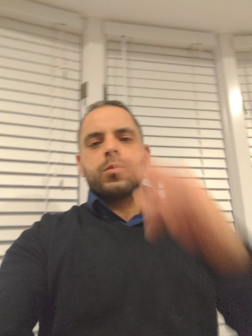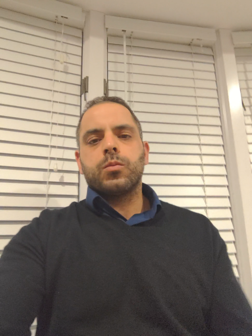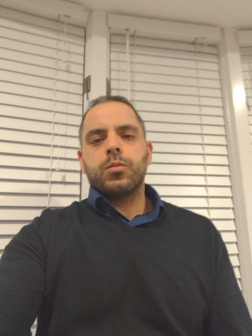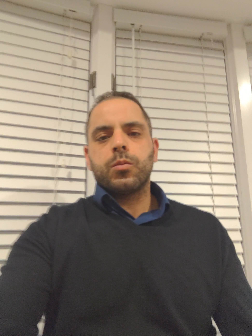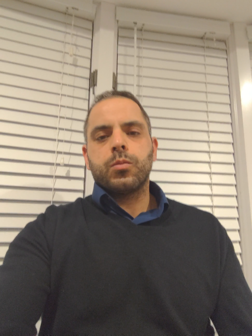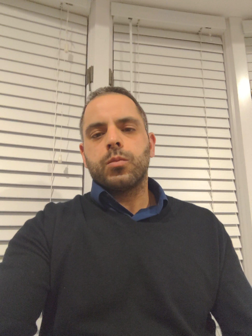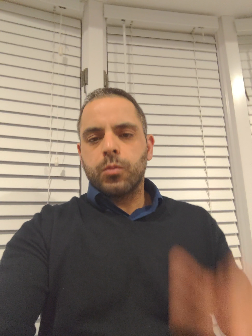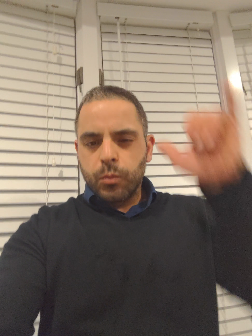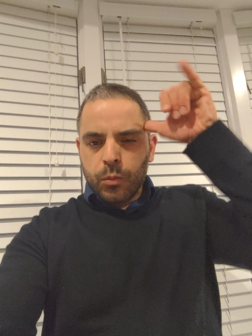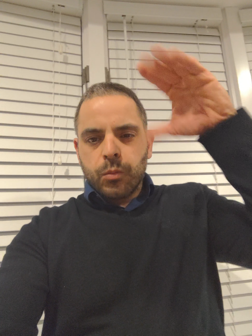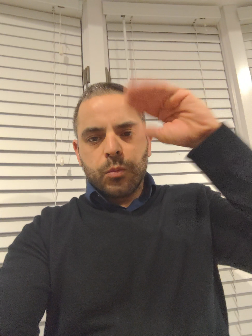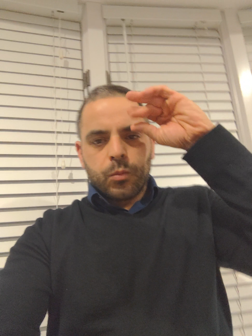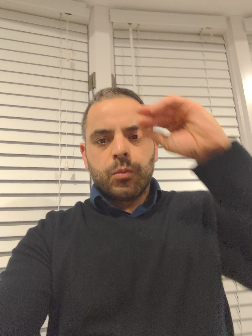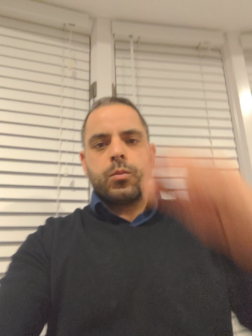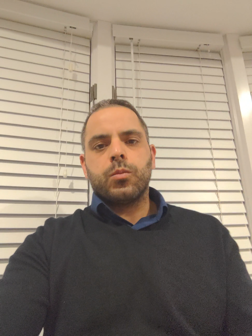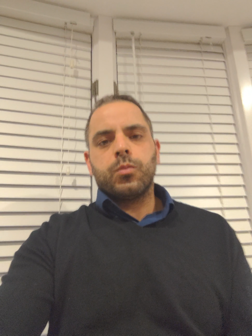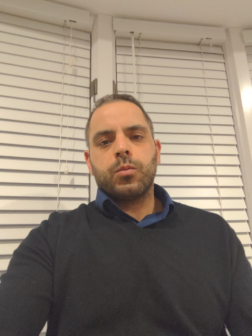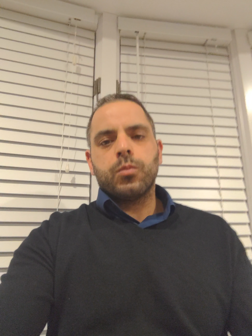cowboy